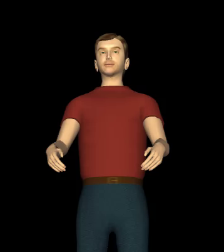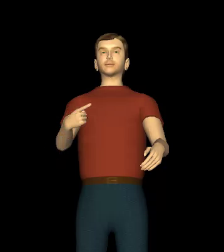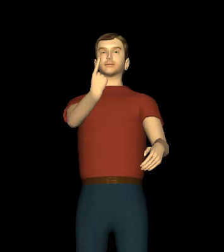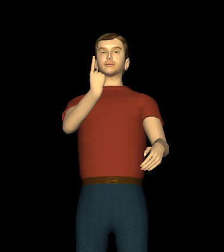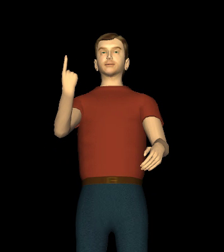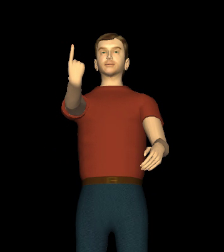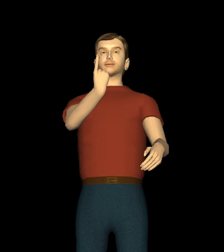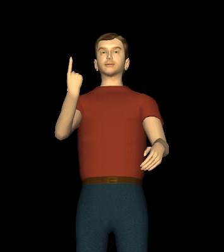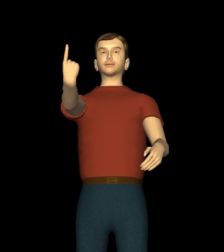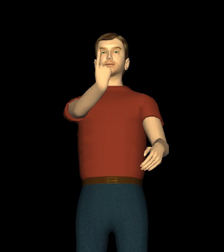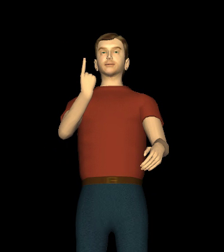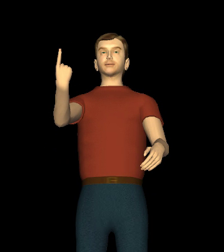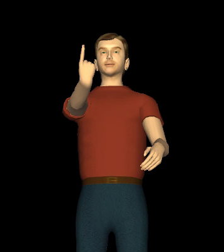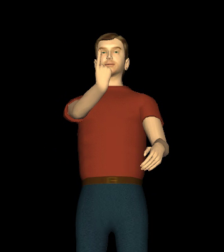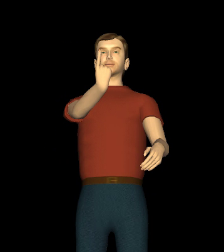يدير